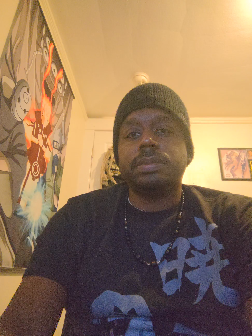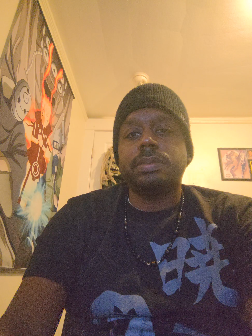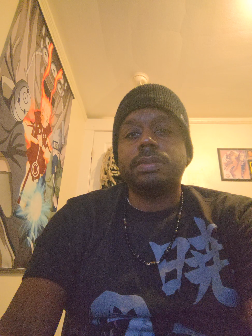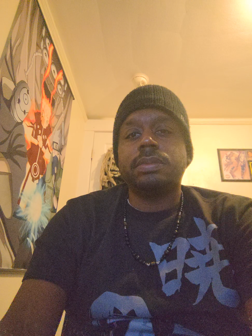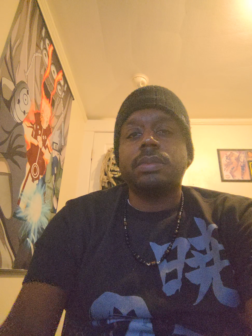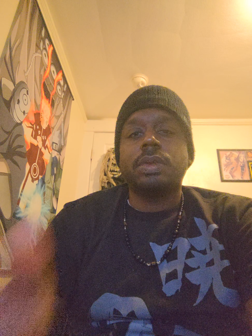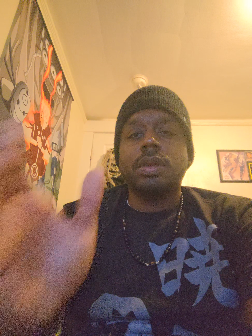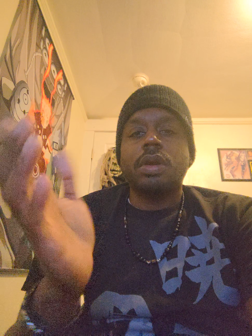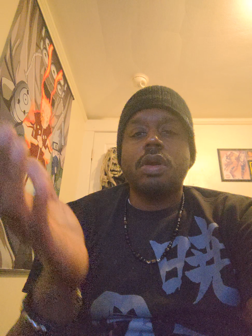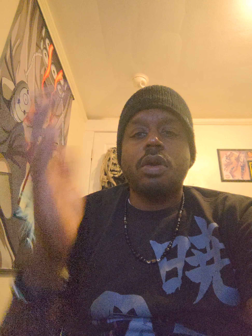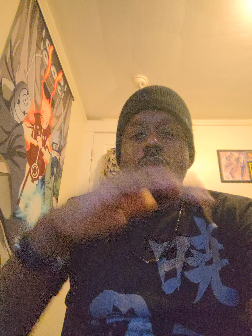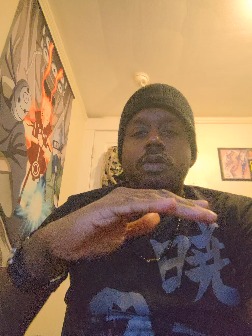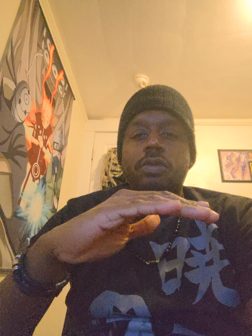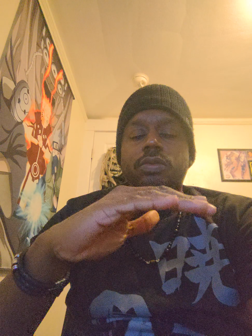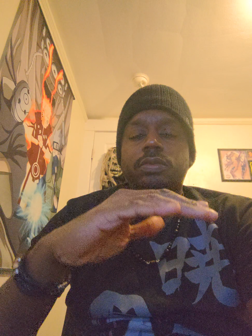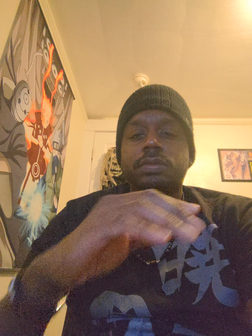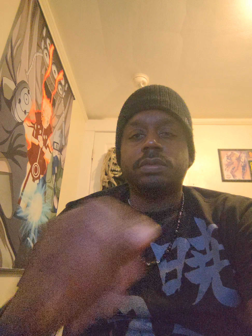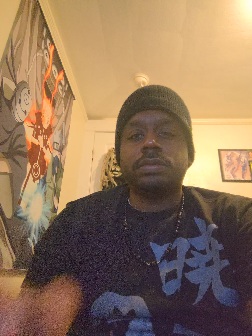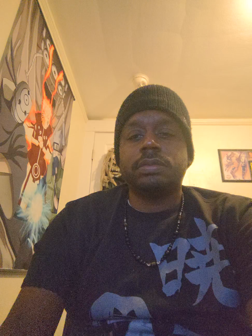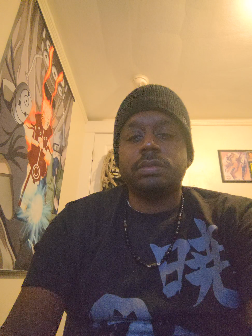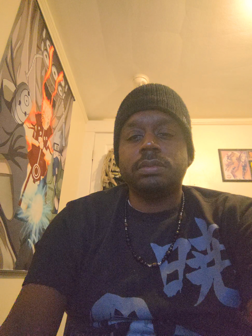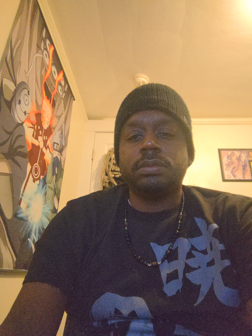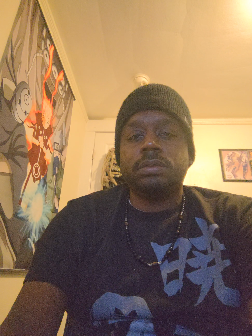on